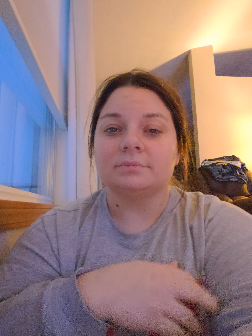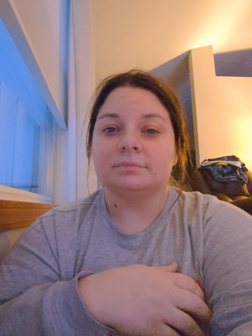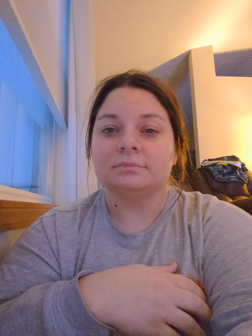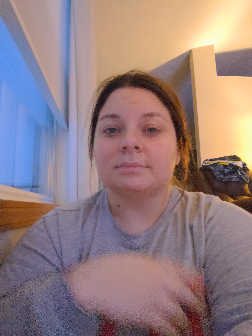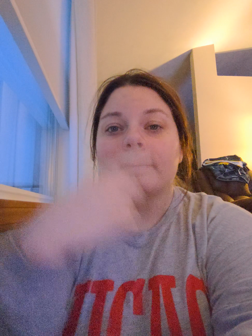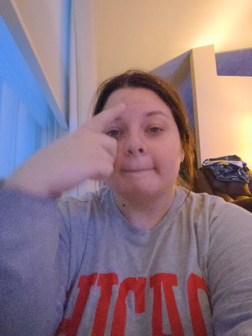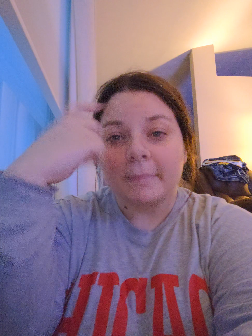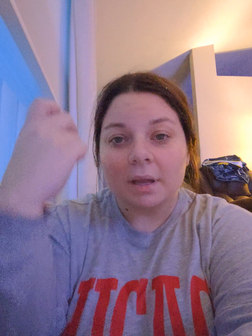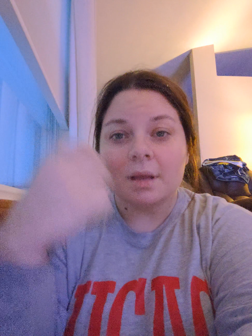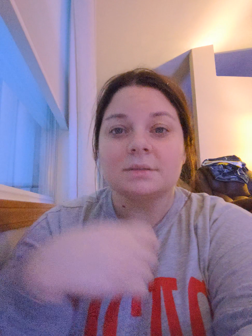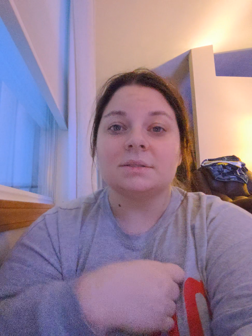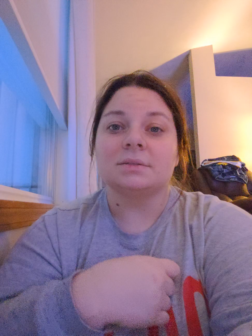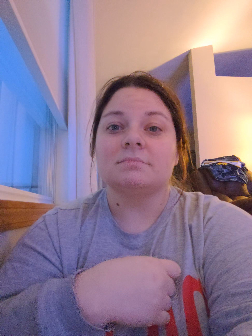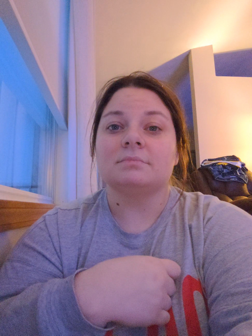because